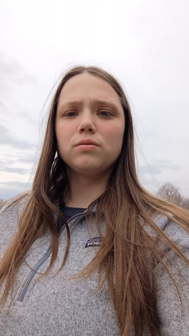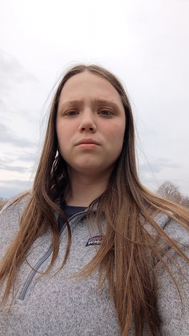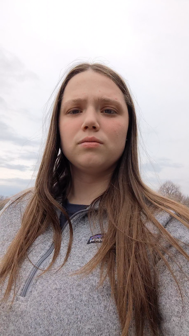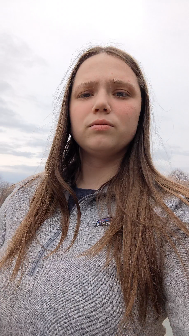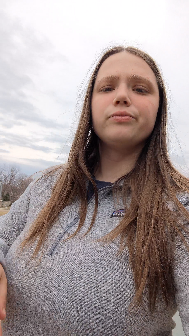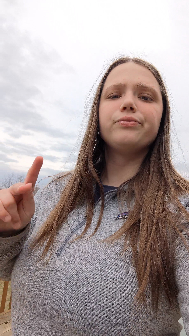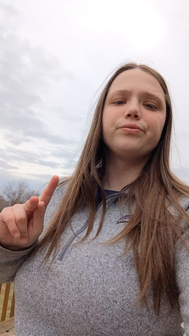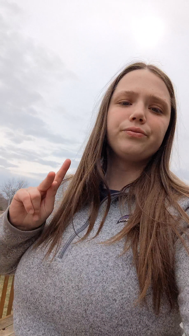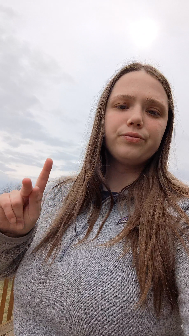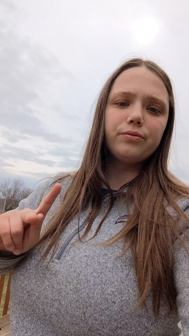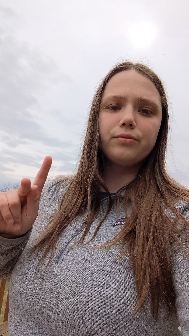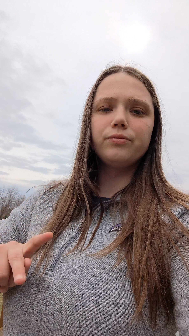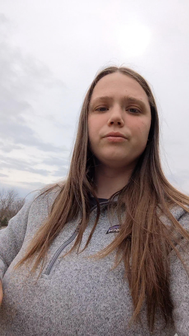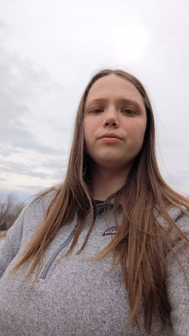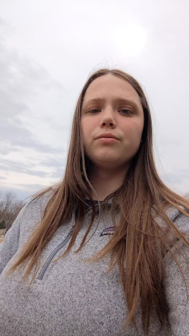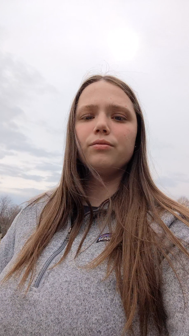people